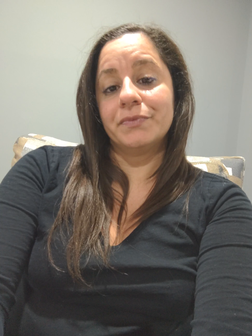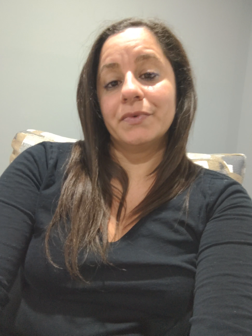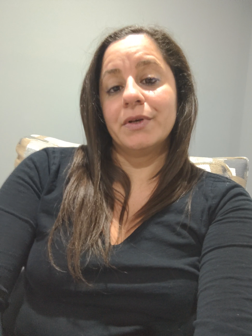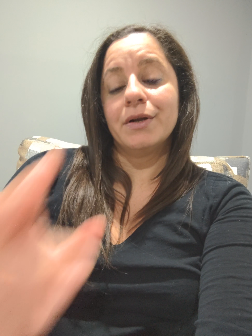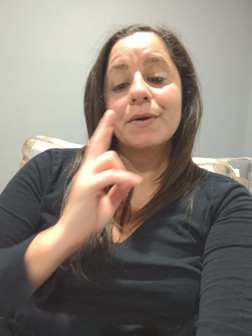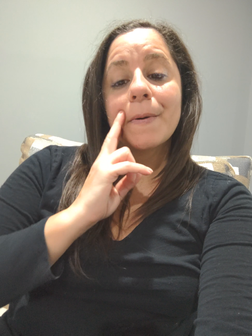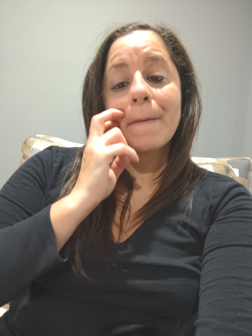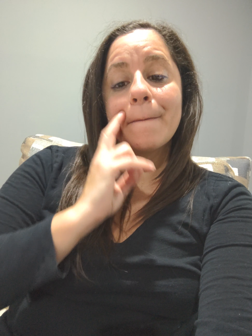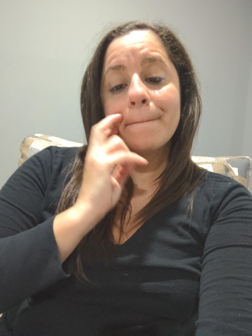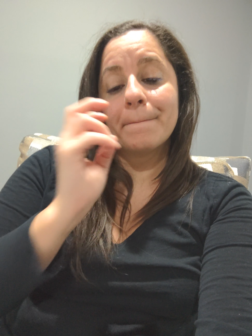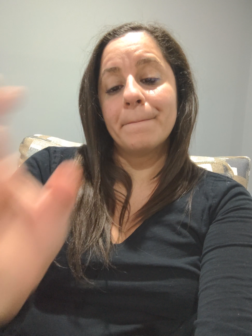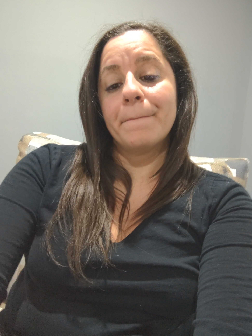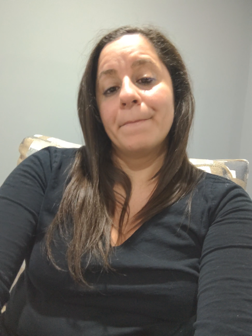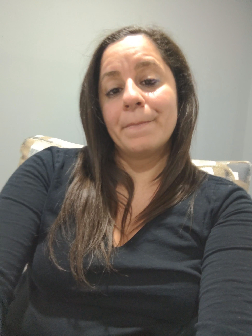gum